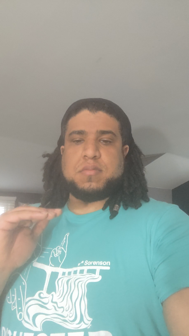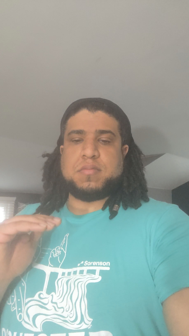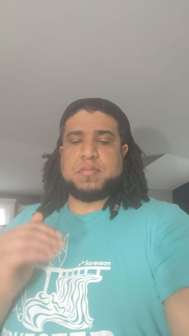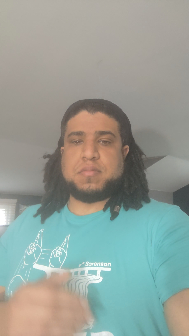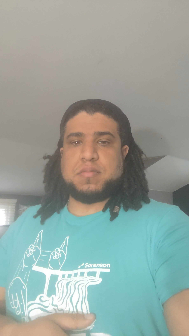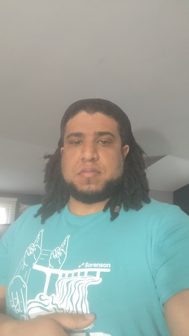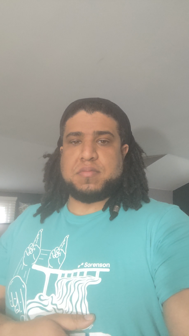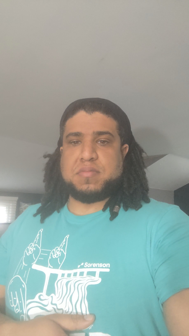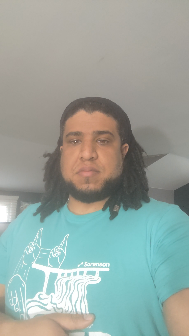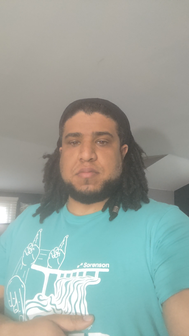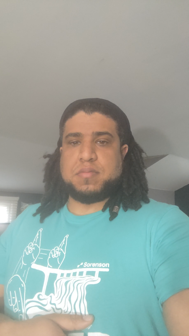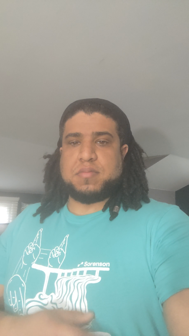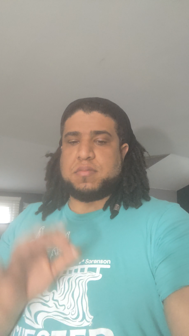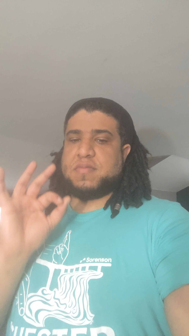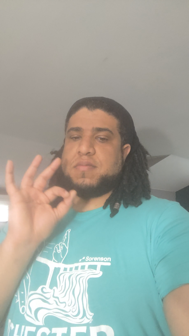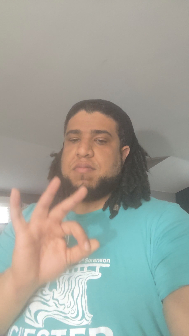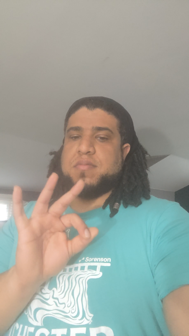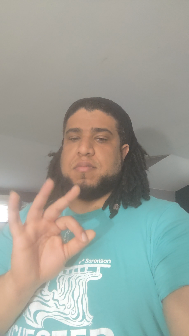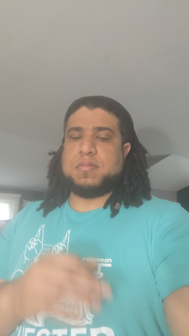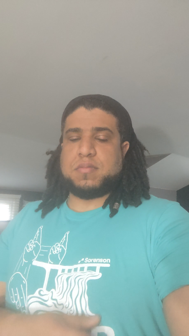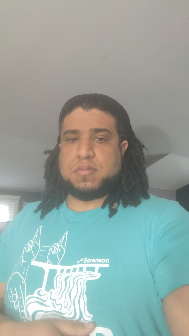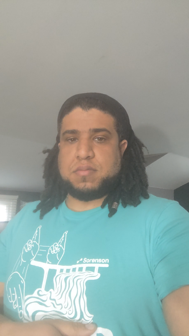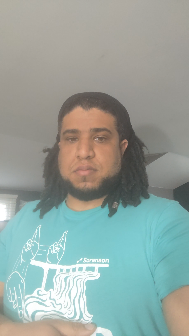fit